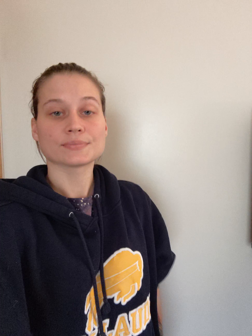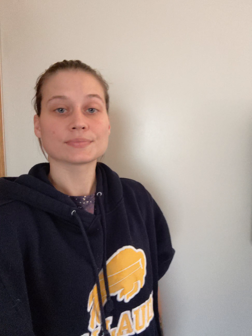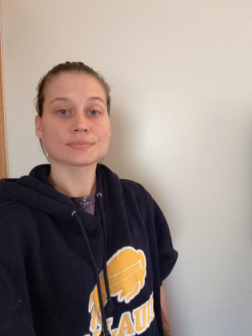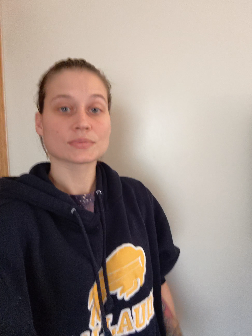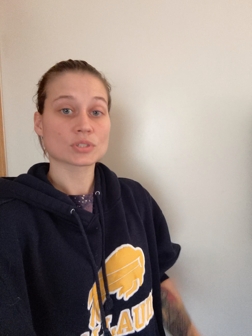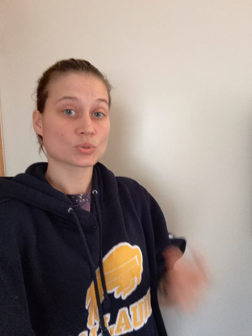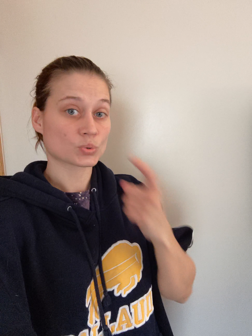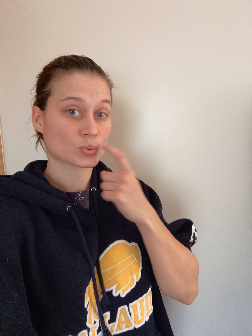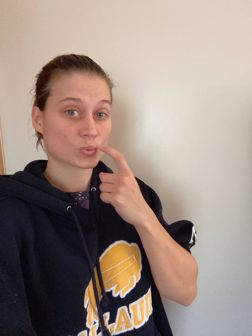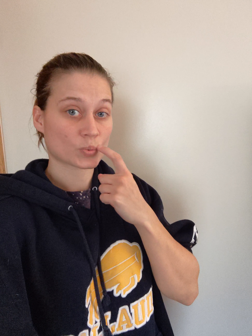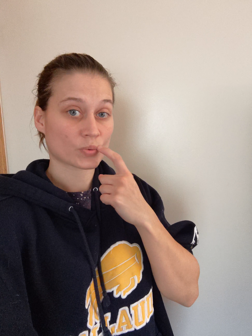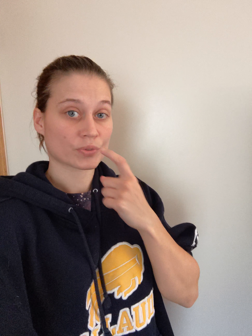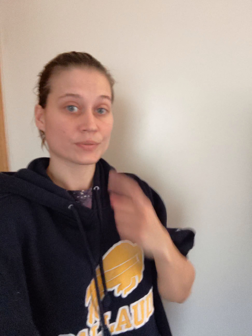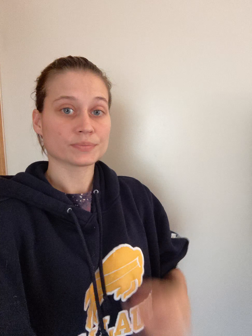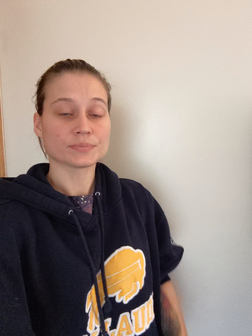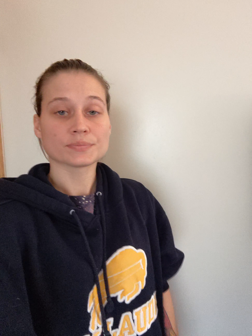tooth